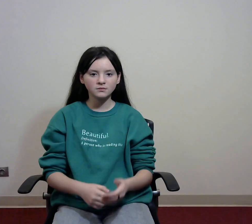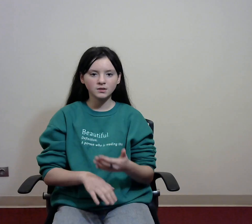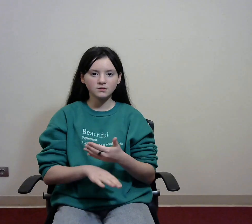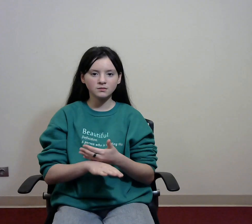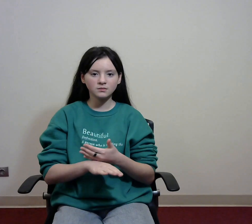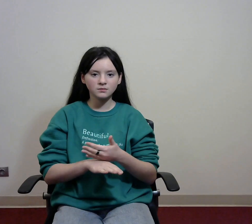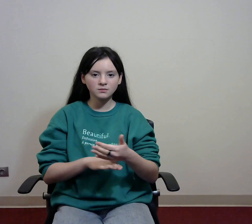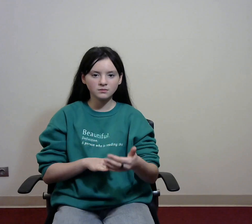gecikmək